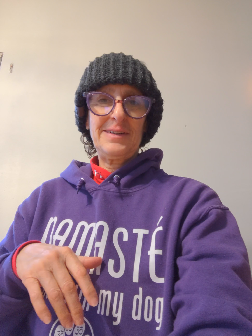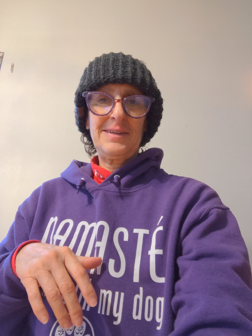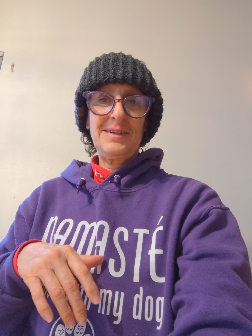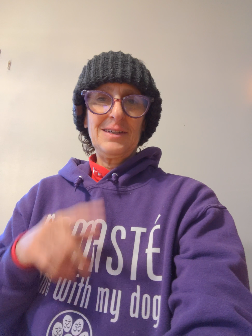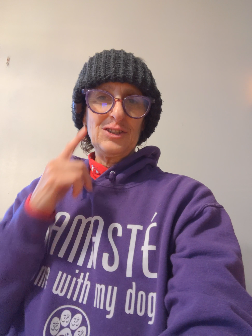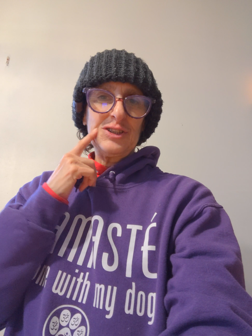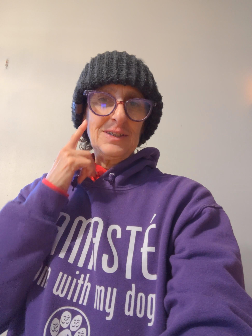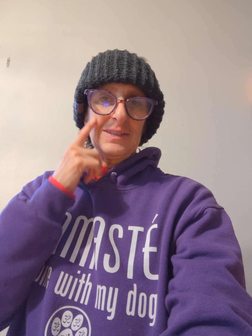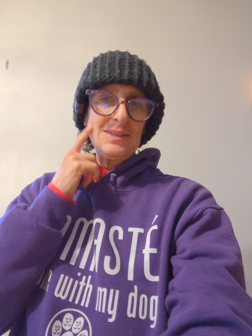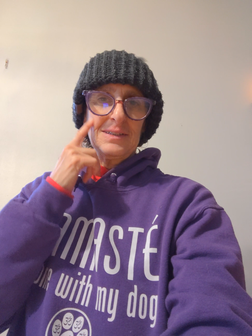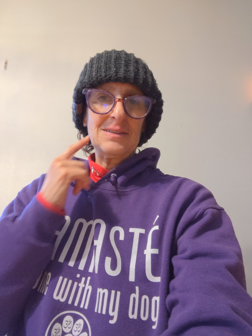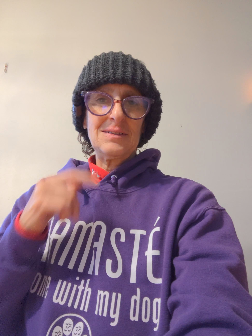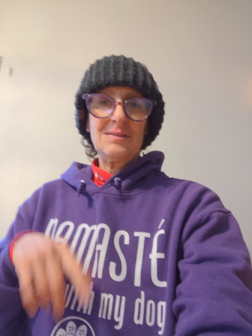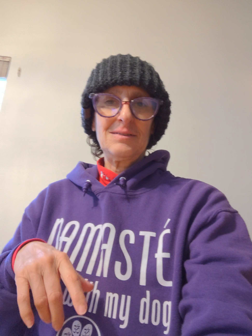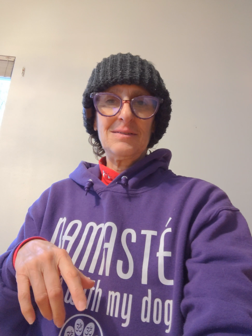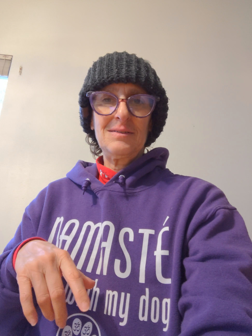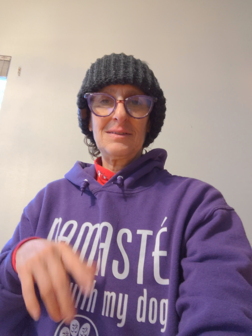cheek